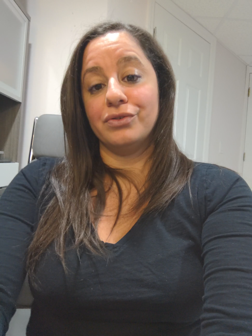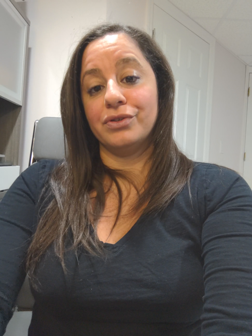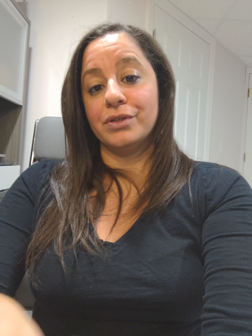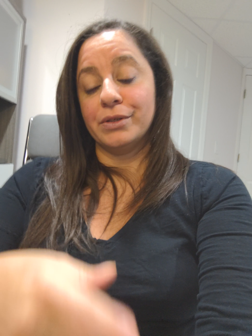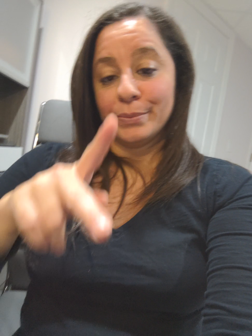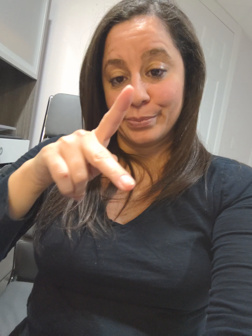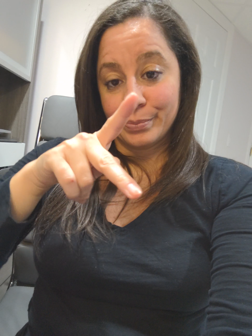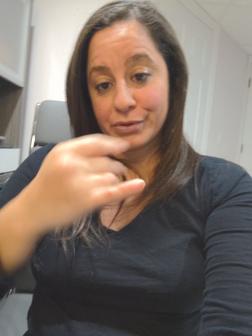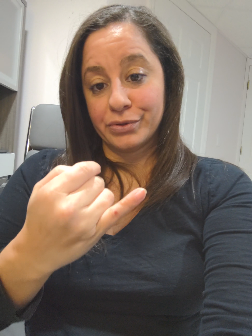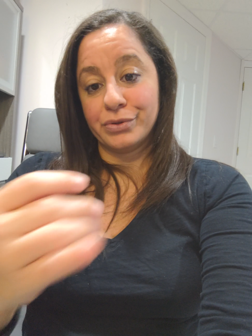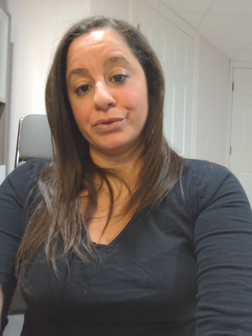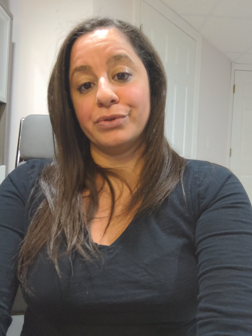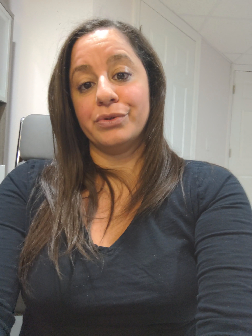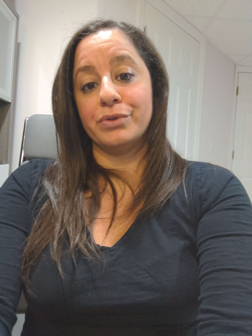pajamas